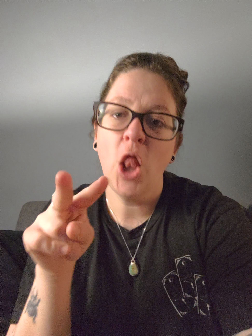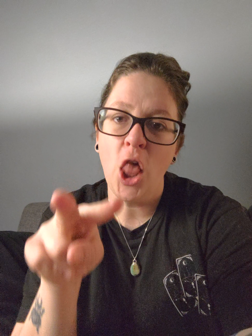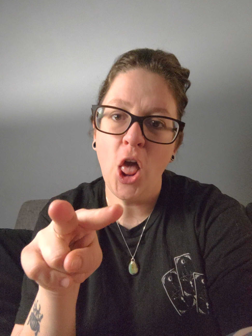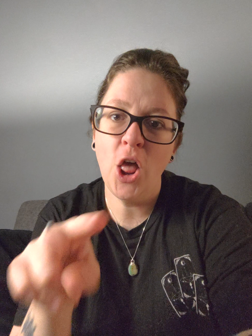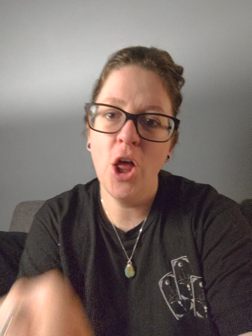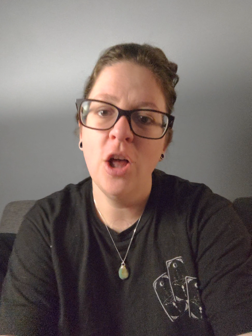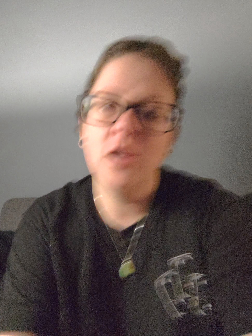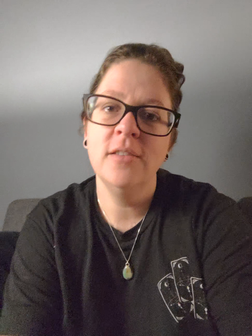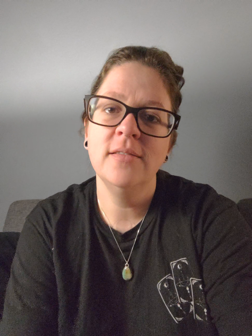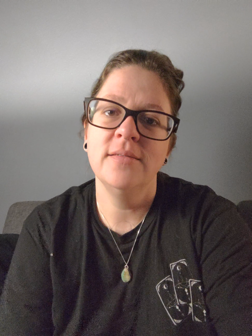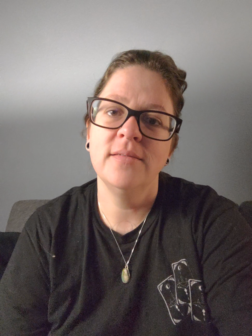look